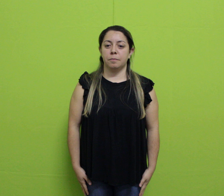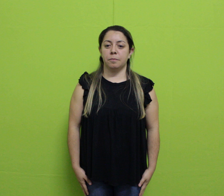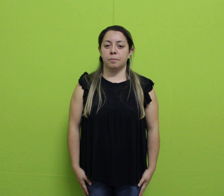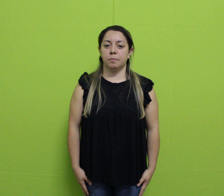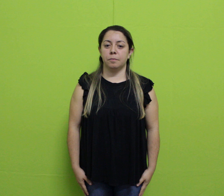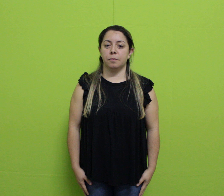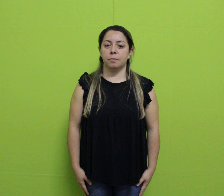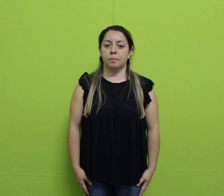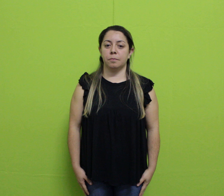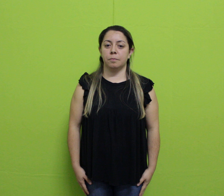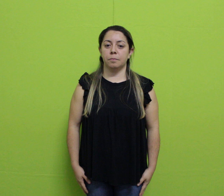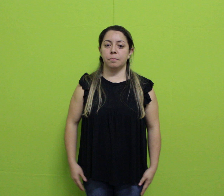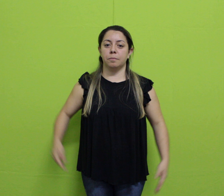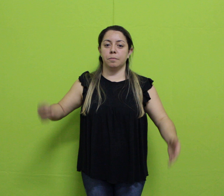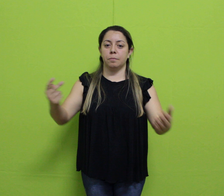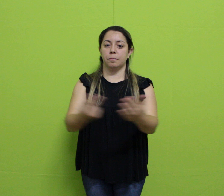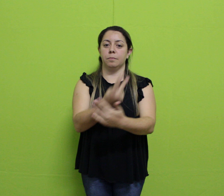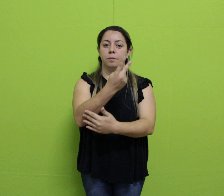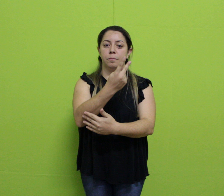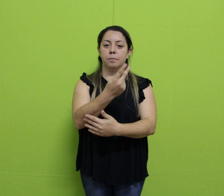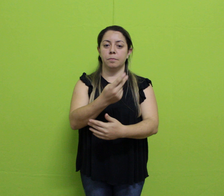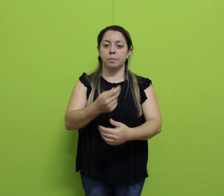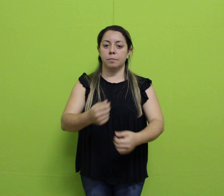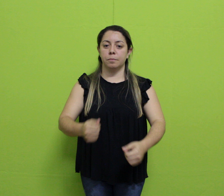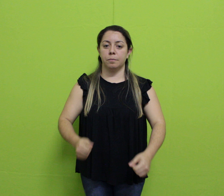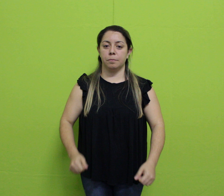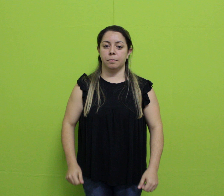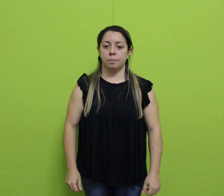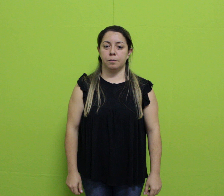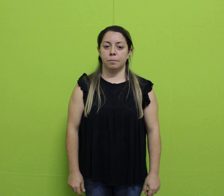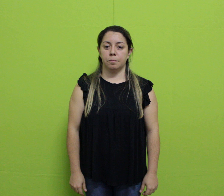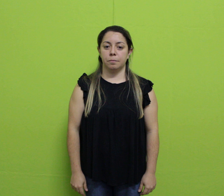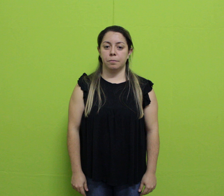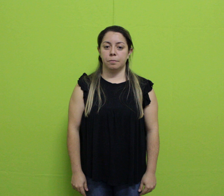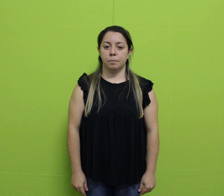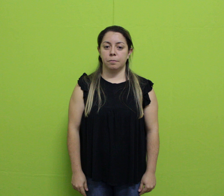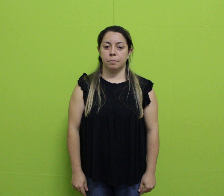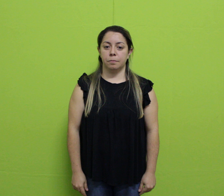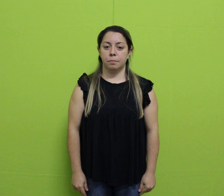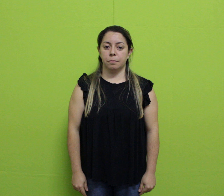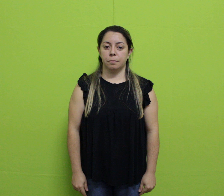acontecer